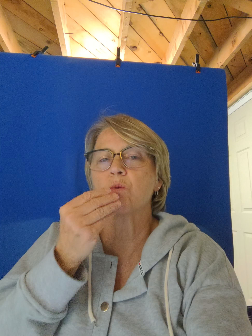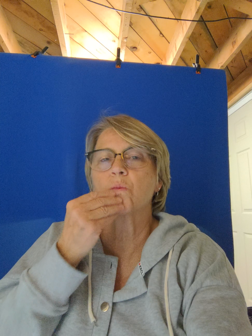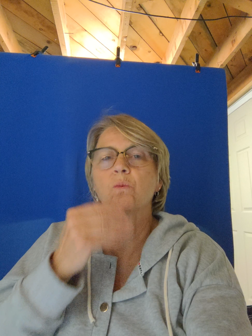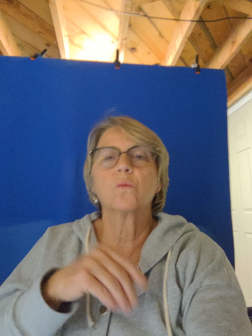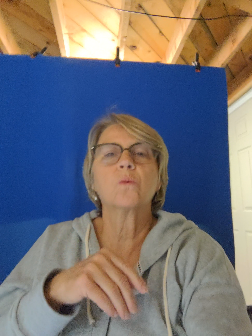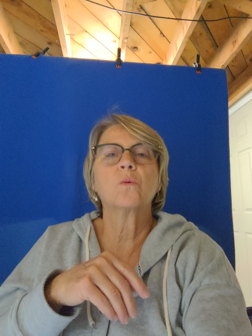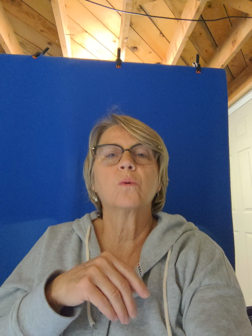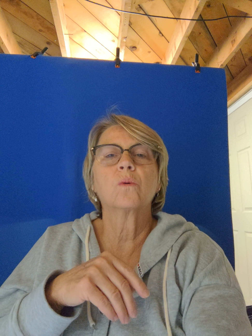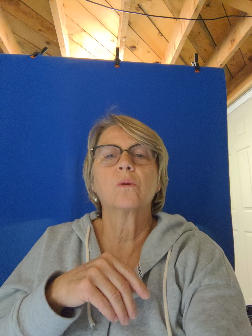food